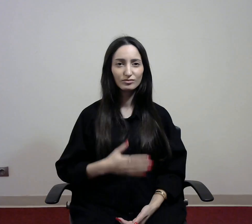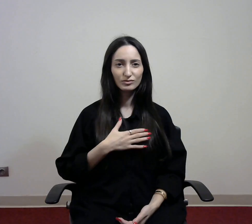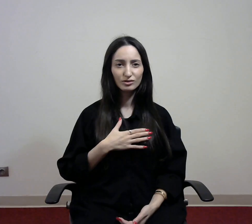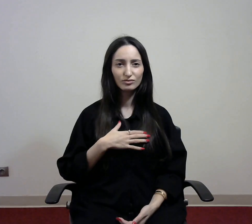mən